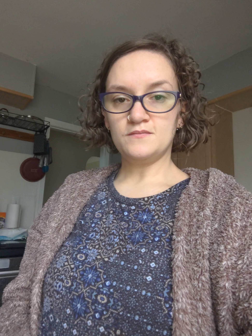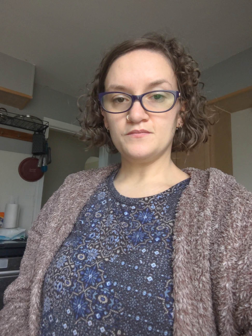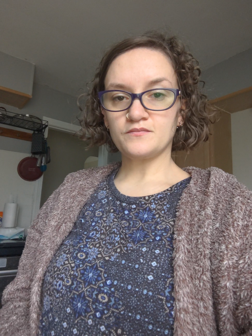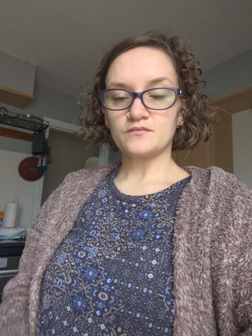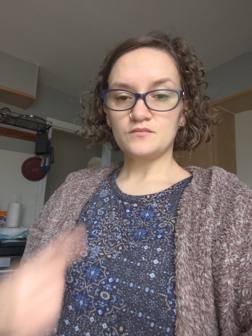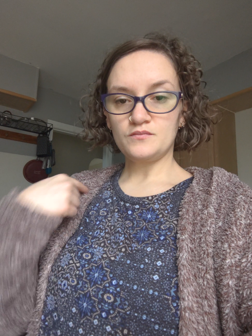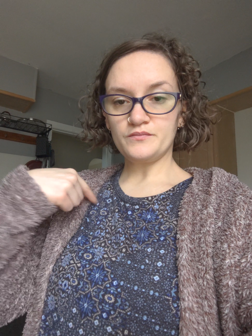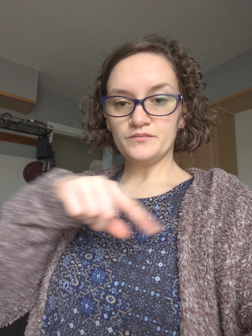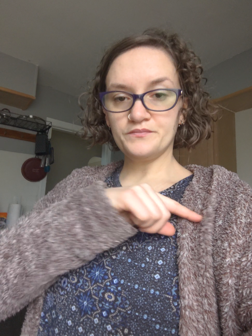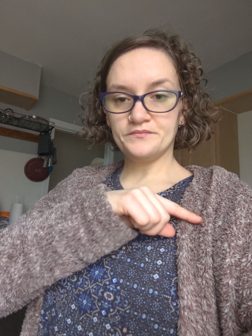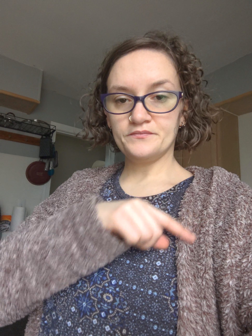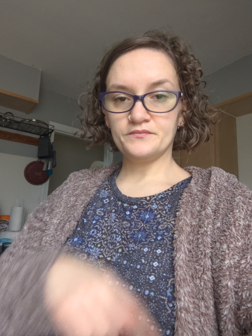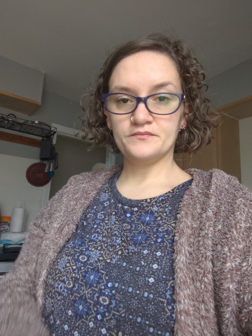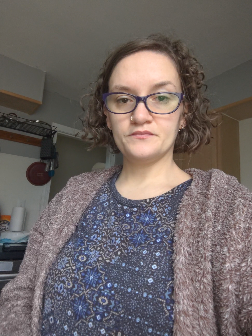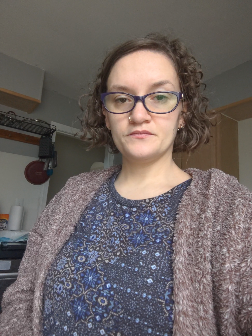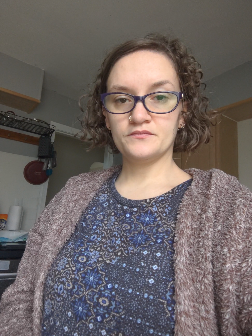we